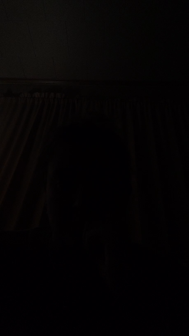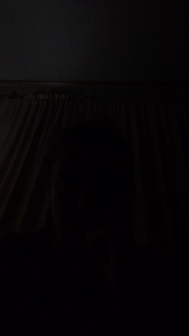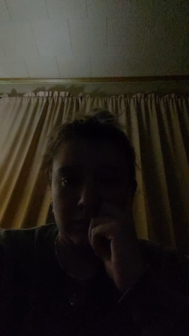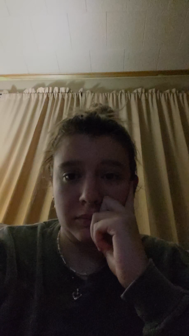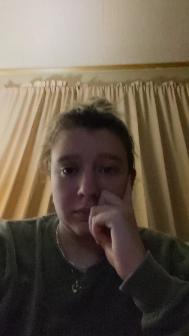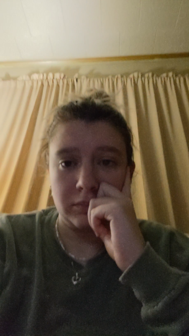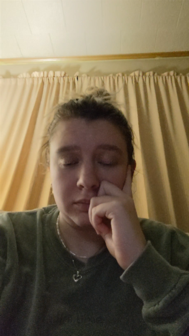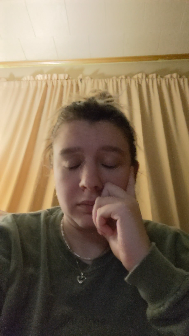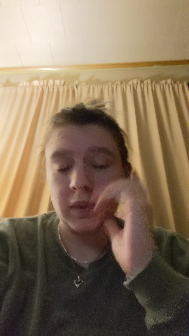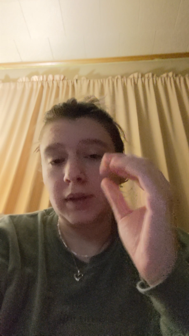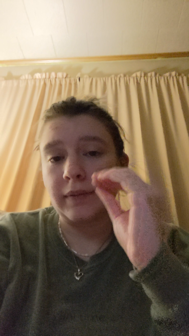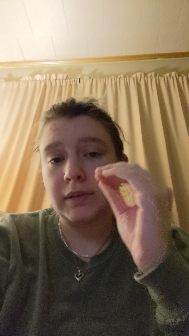fix